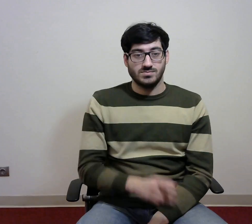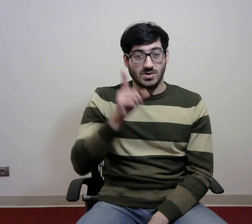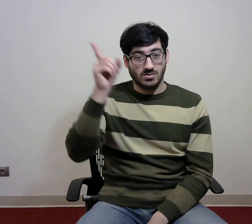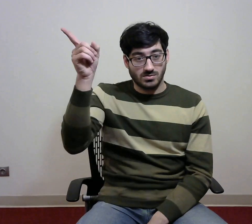O